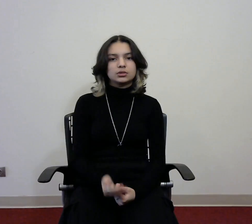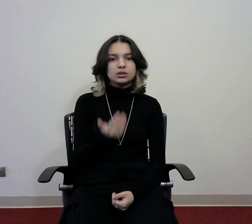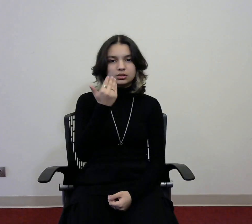siz